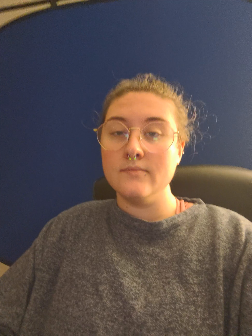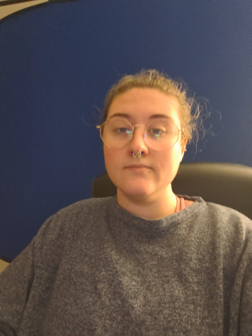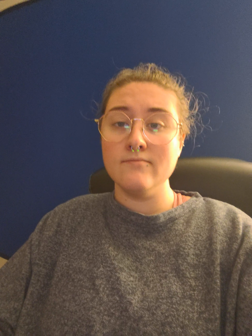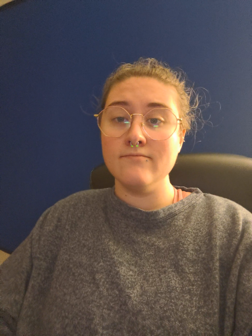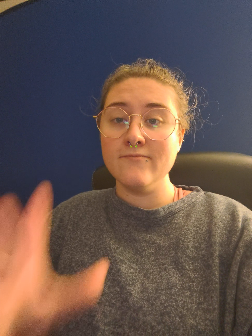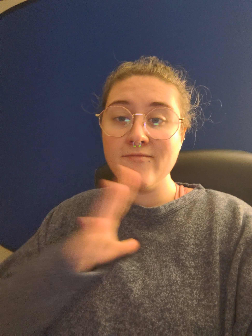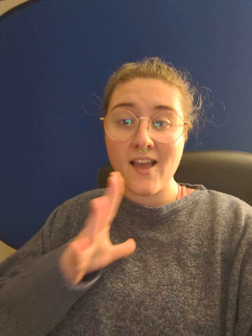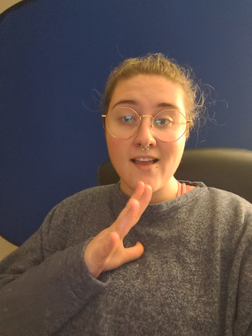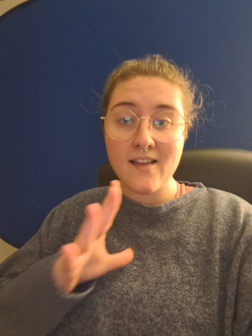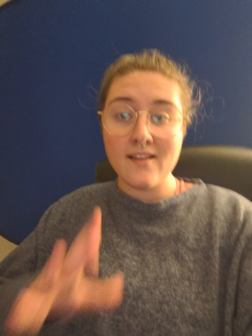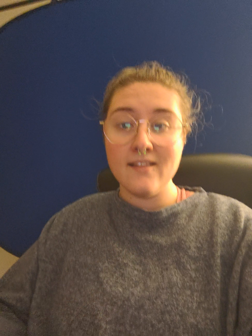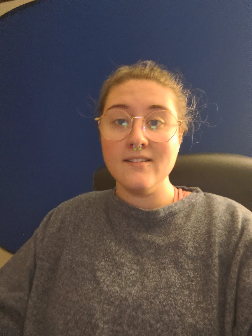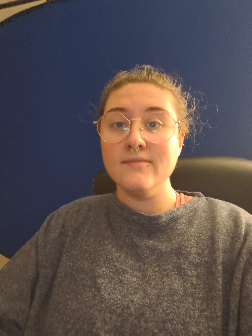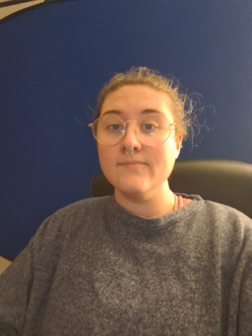fine